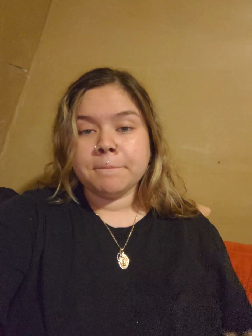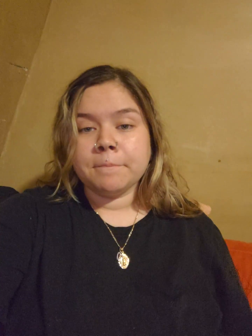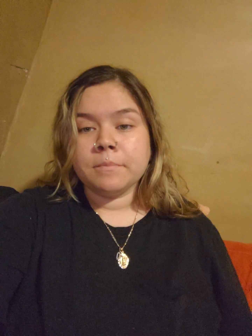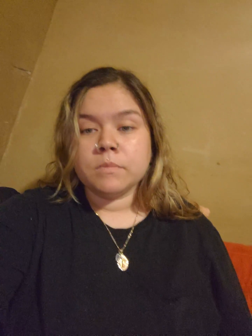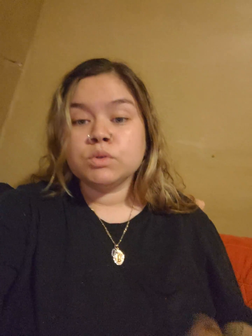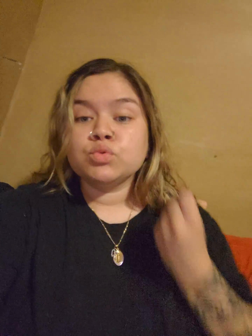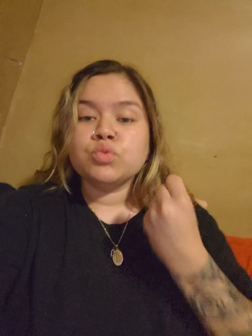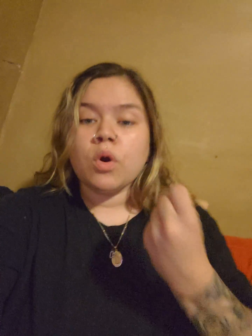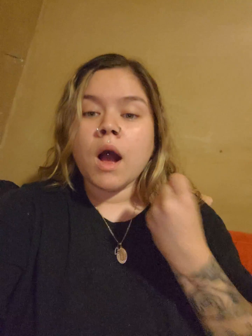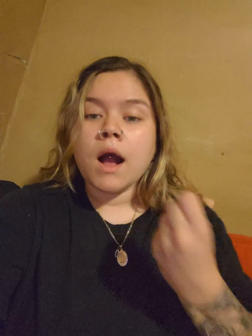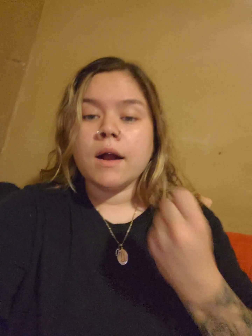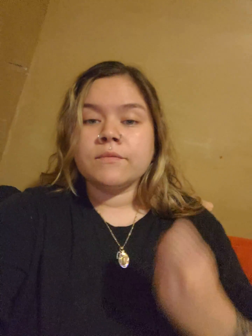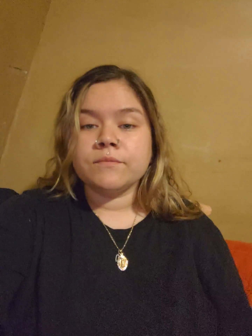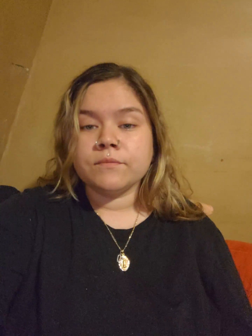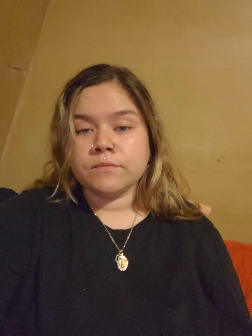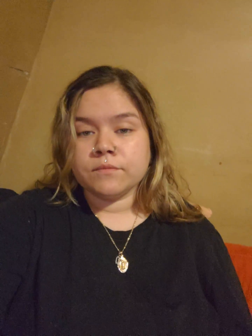drive